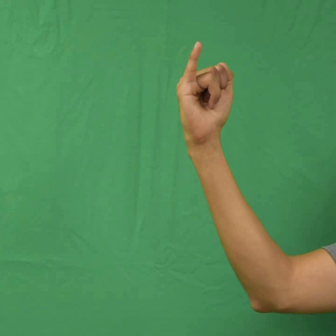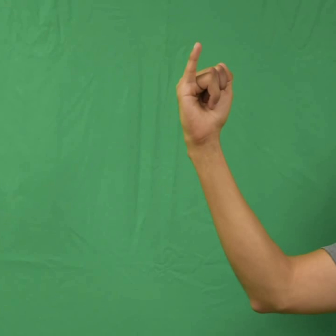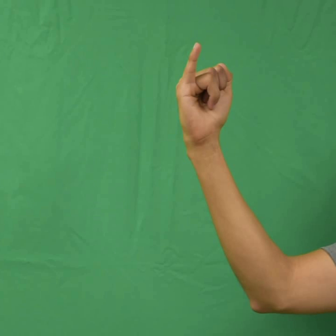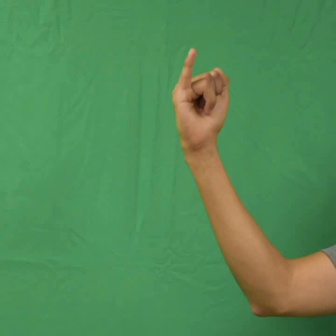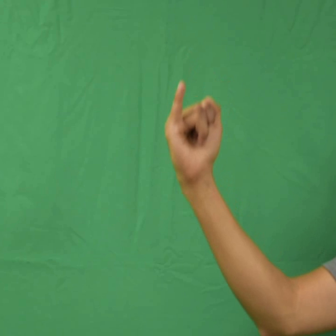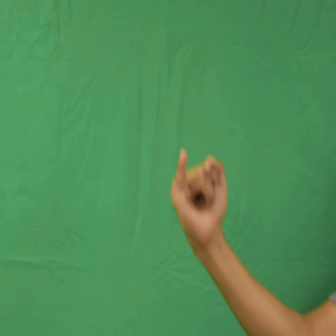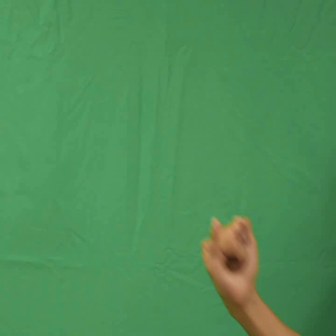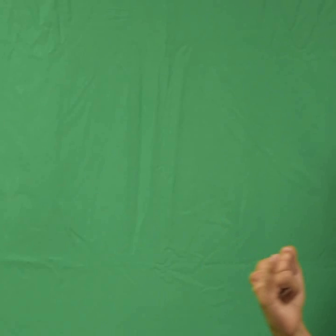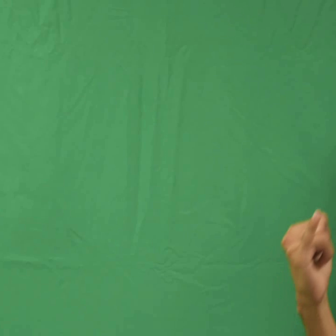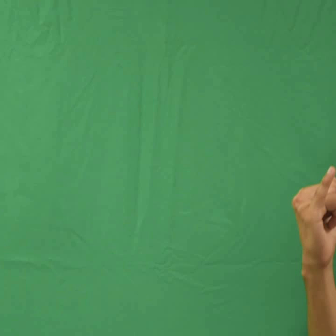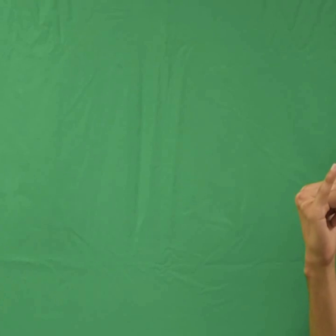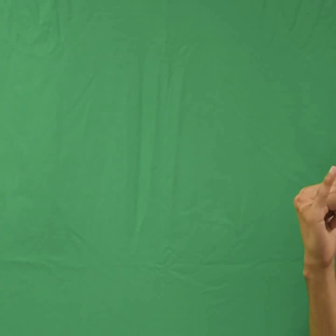J